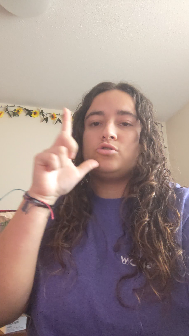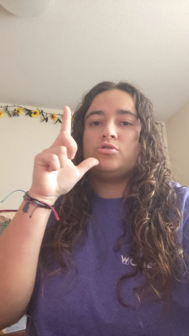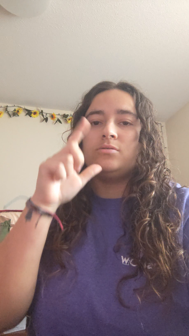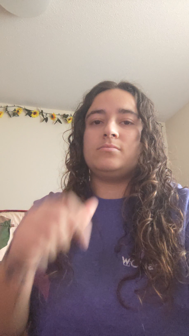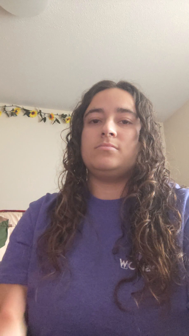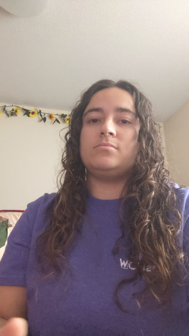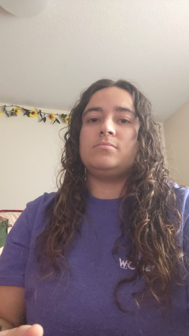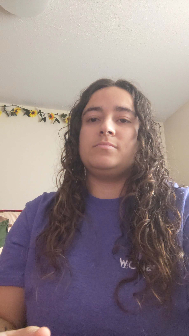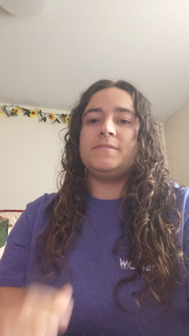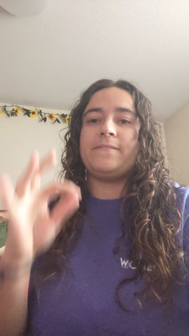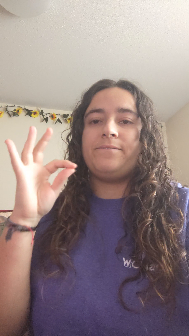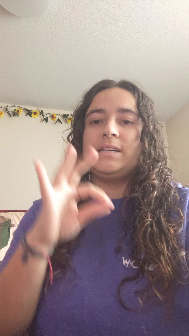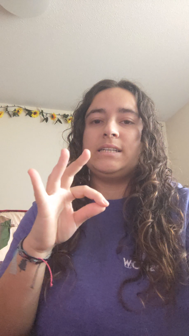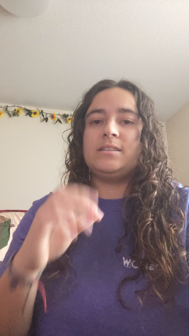fit